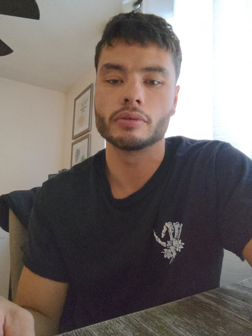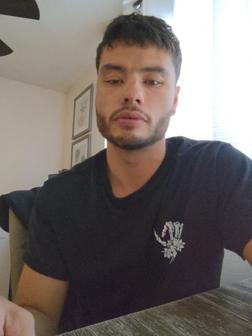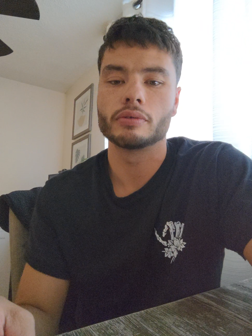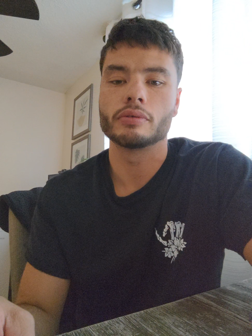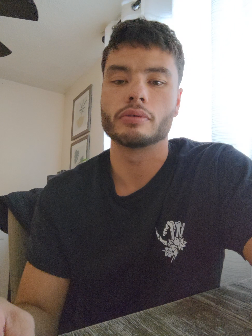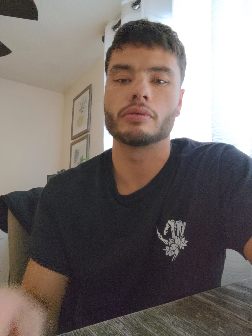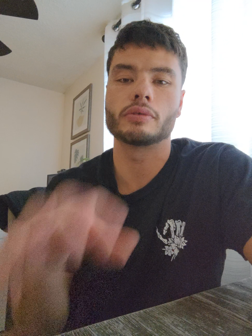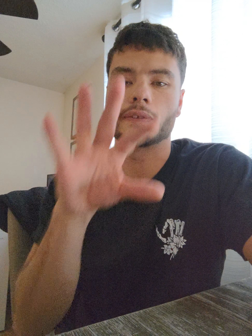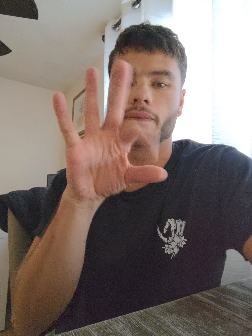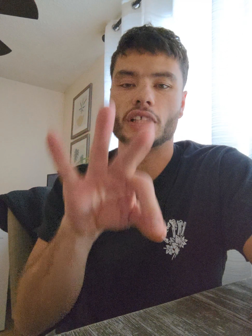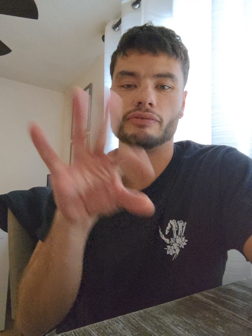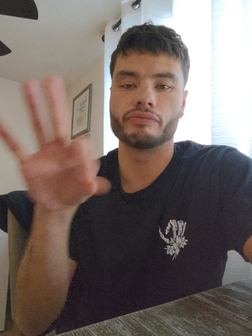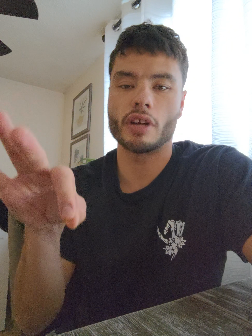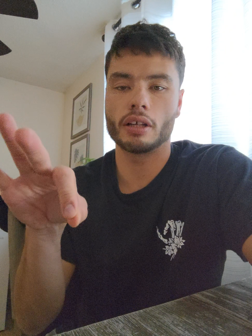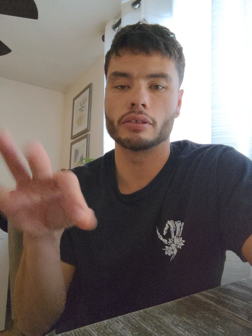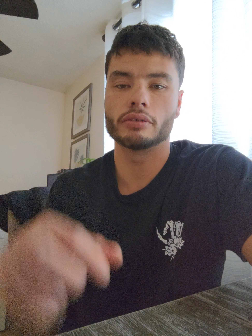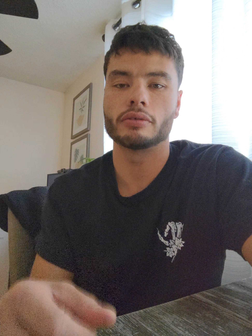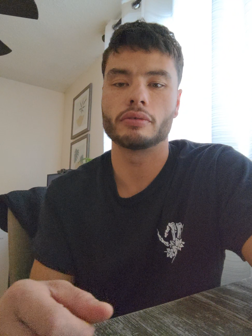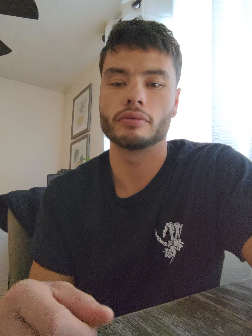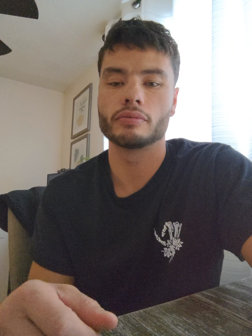french fries